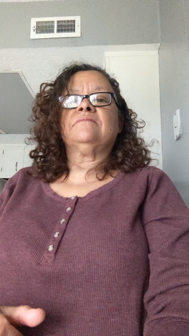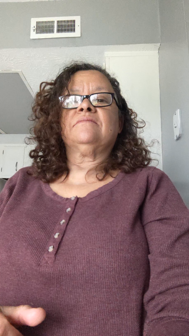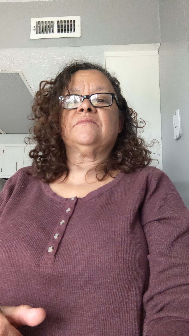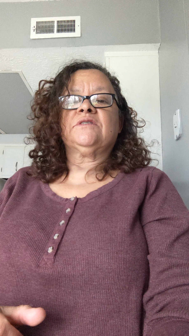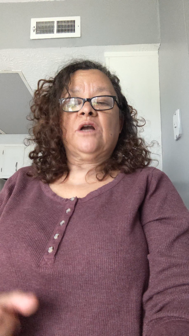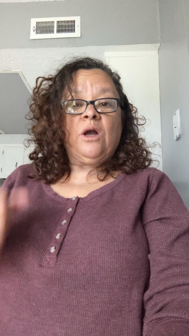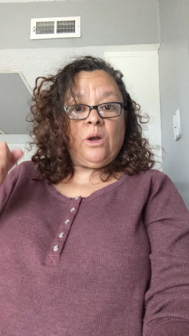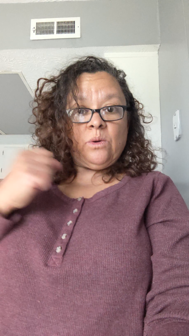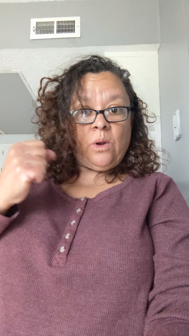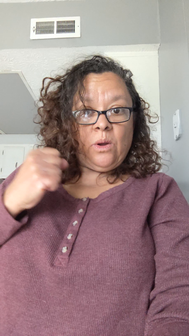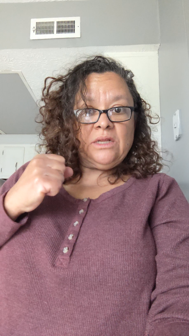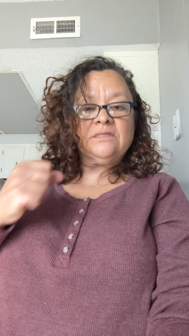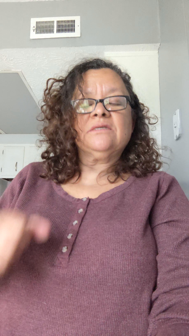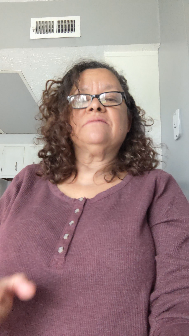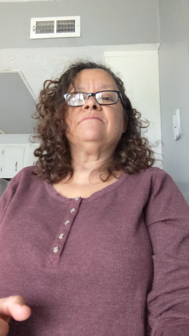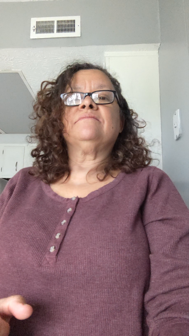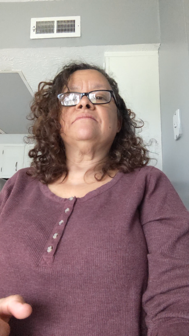cold